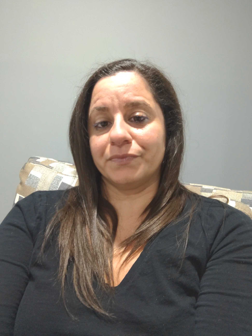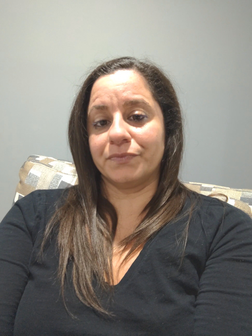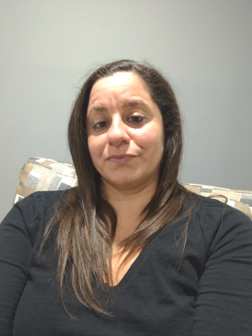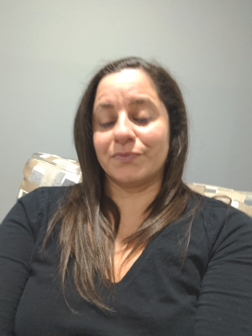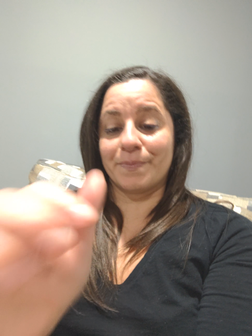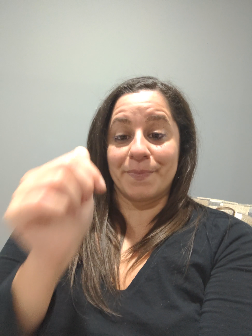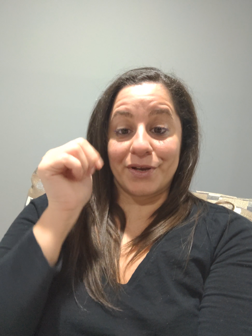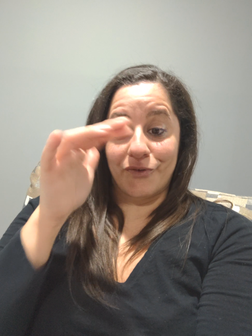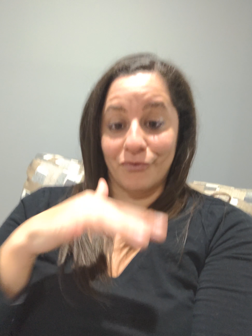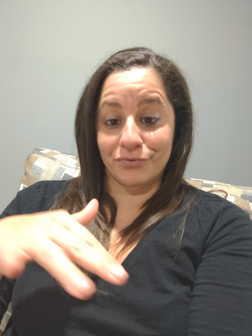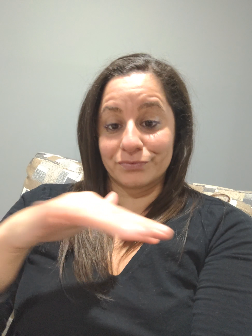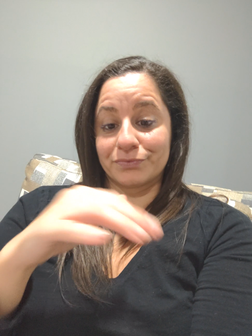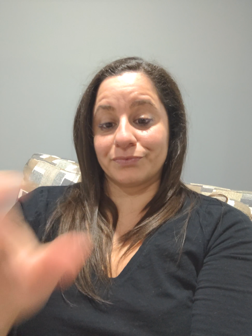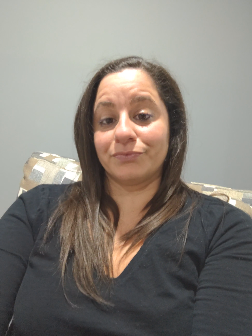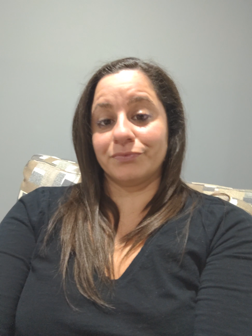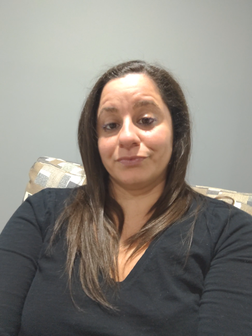backyard